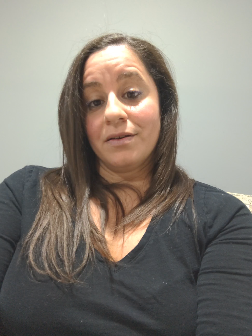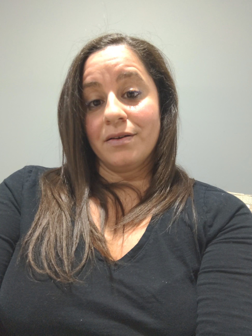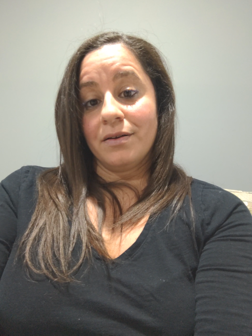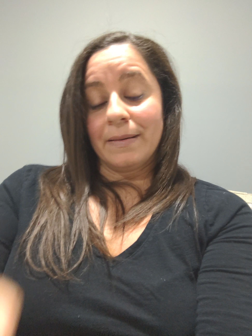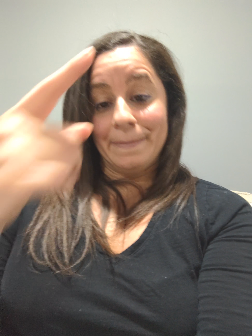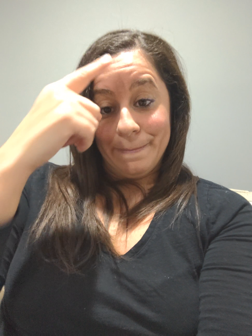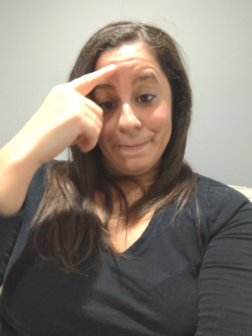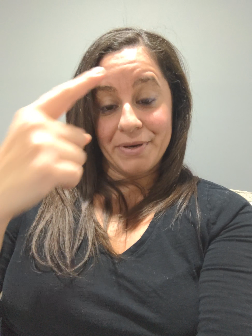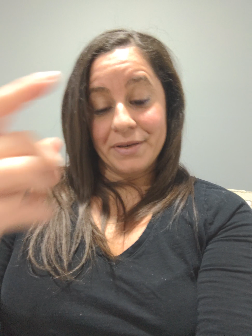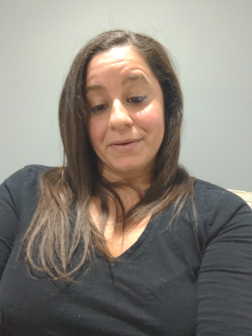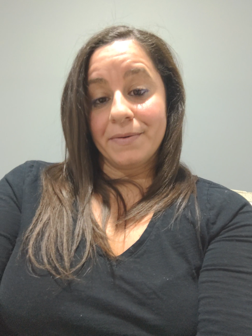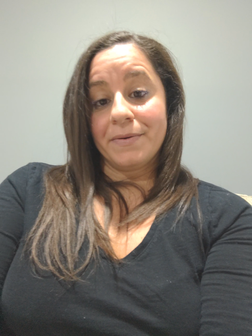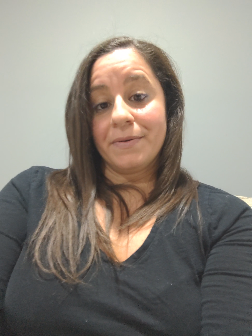penny